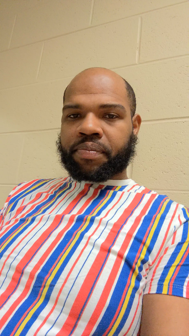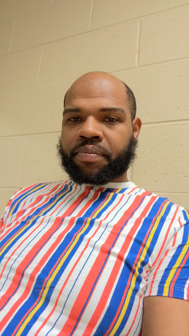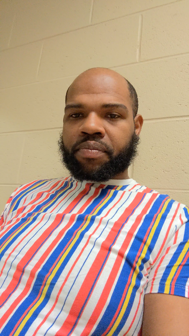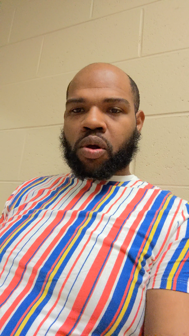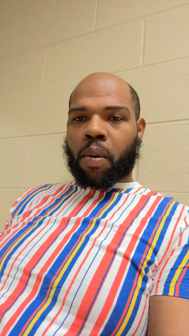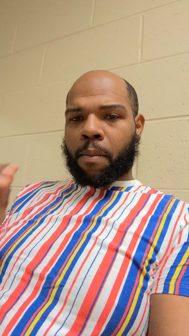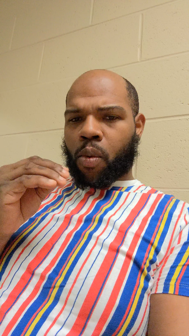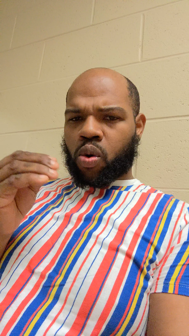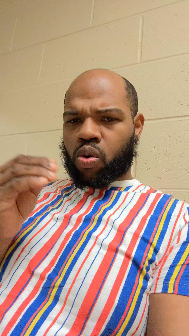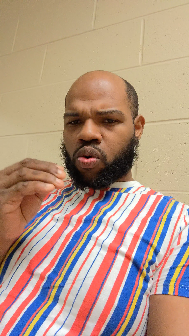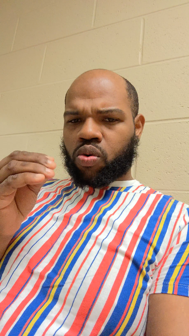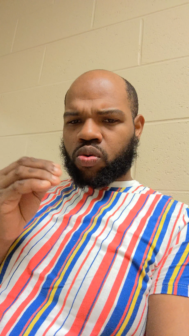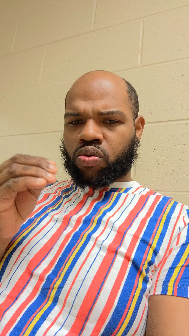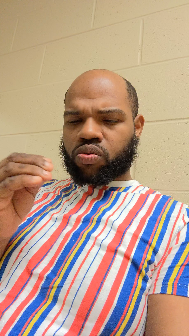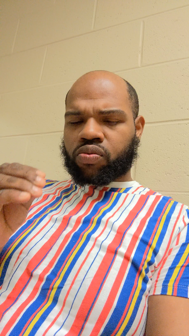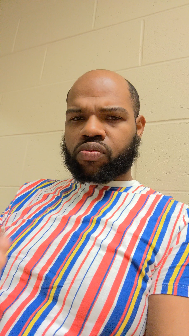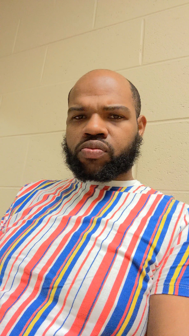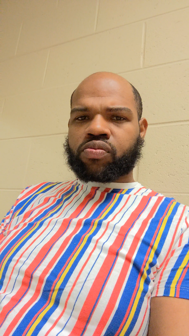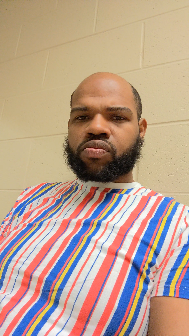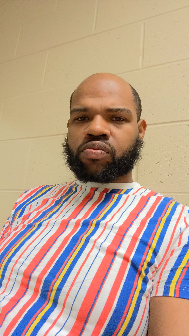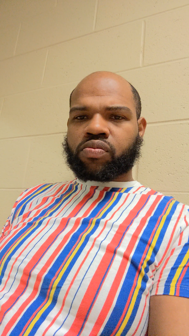more